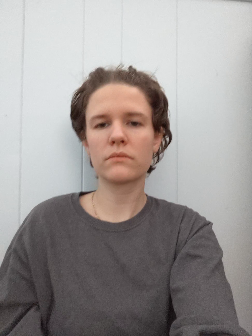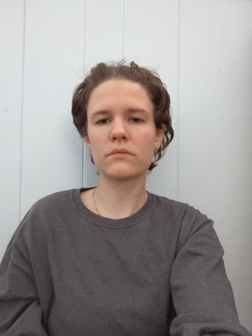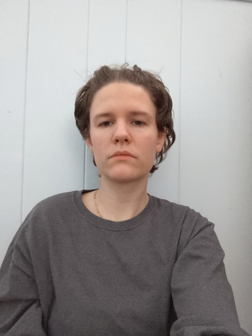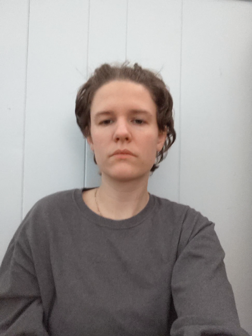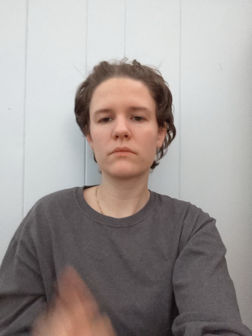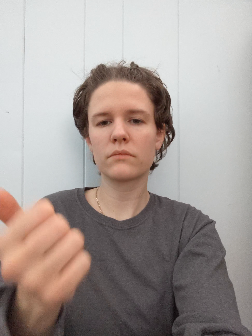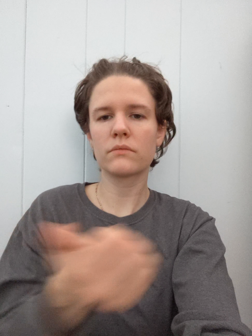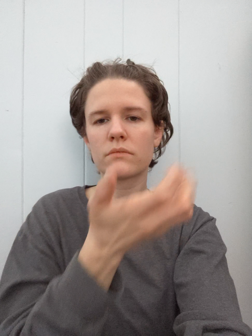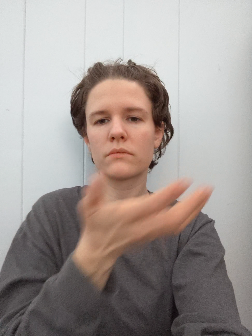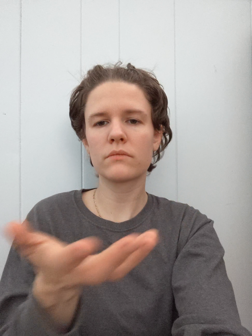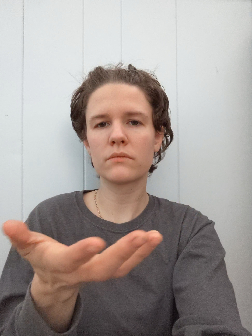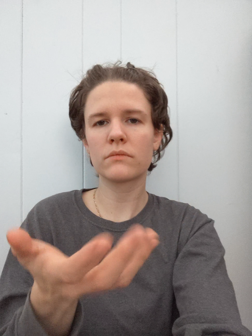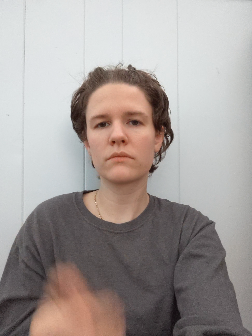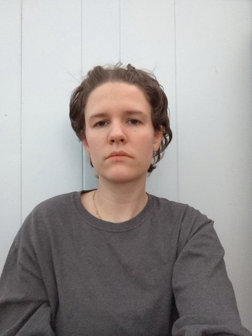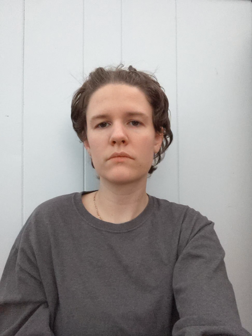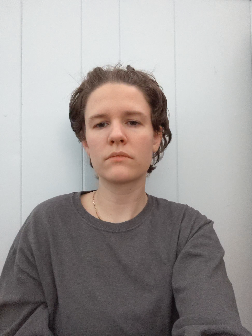every